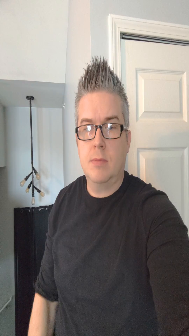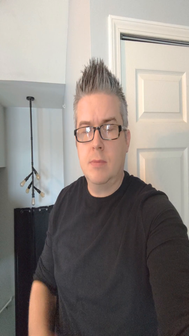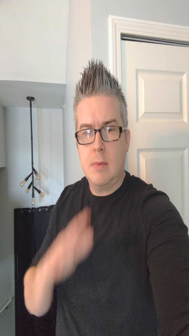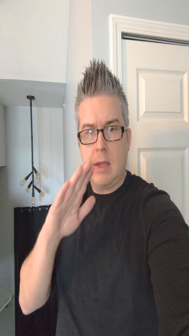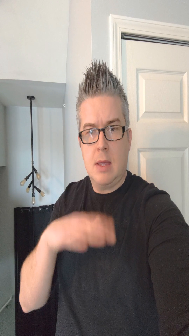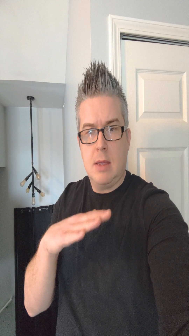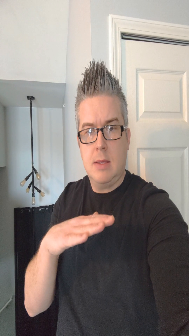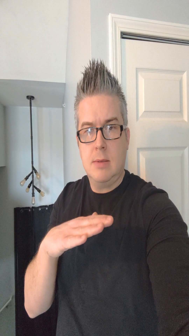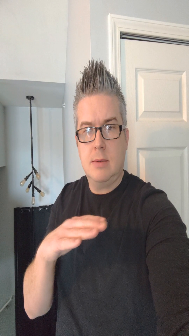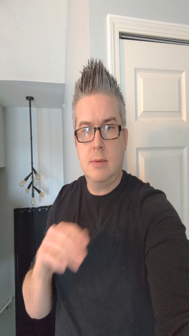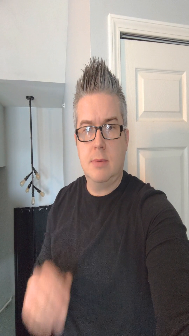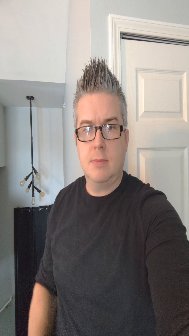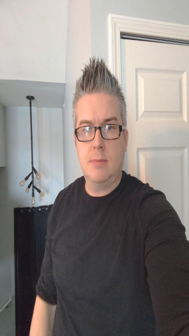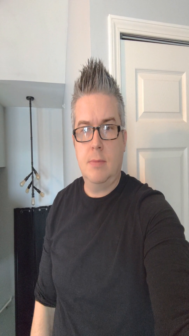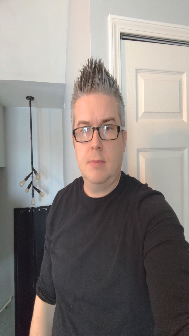on